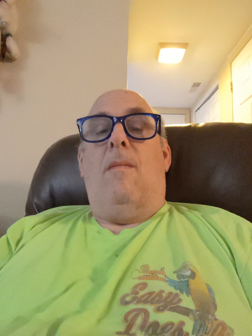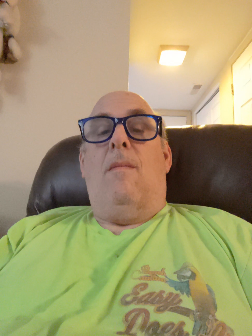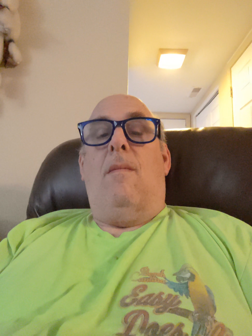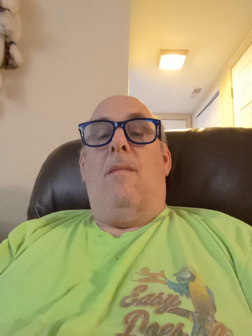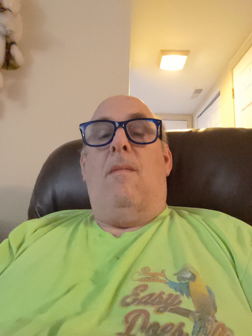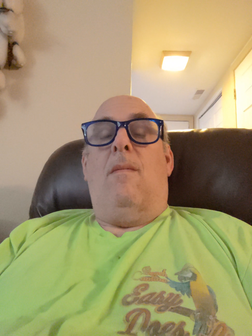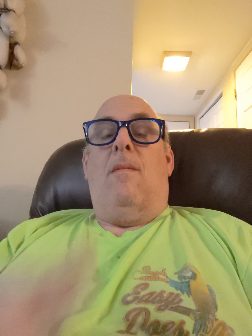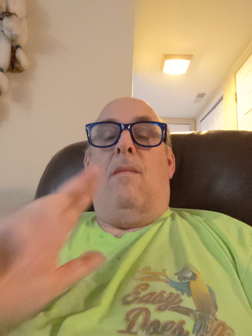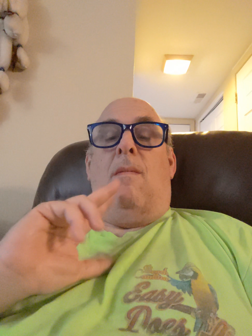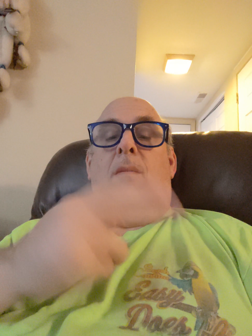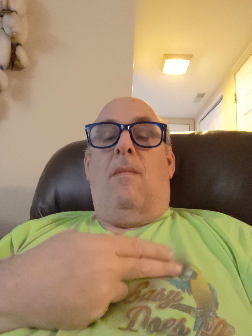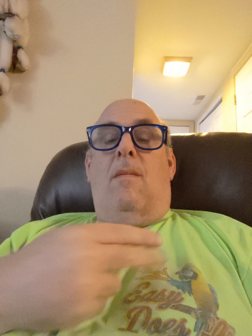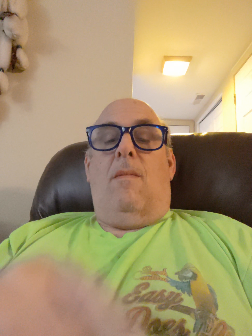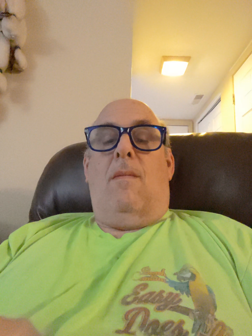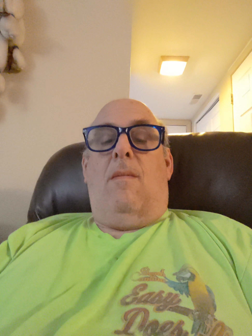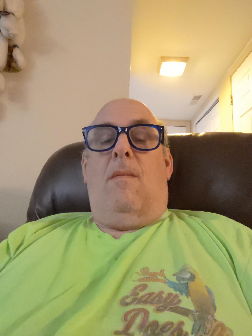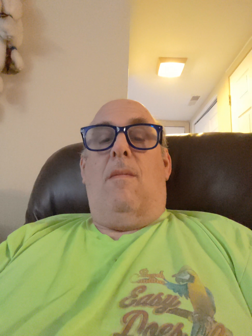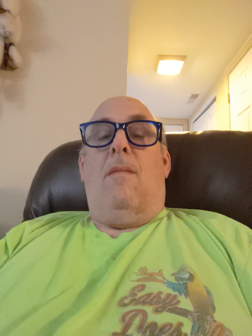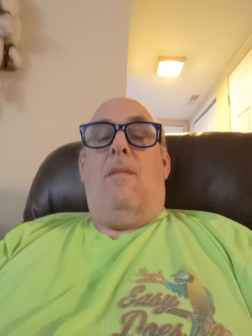we